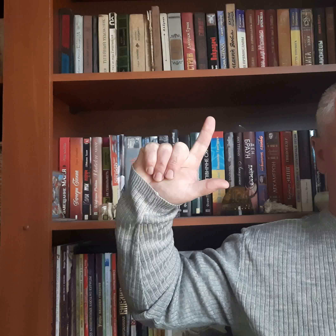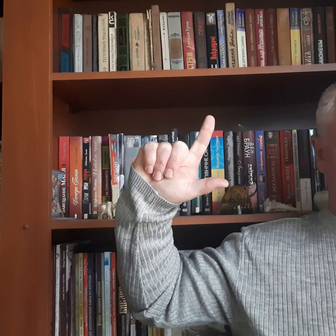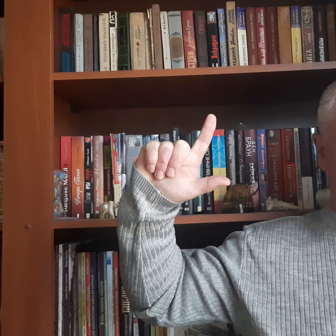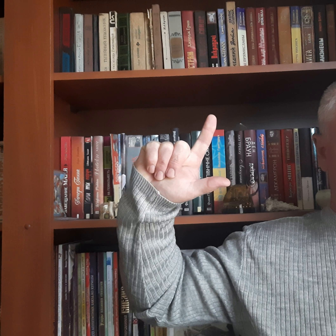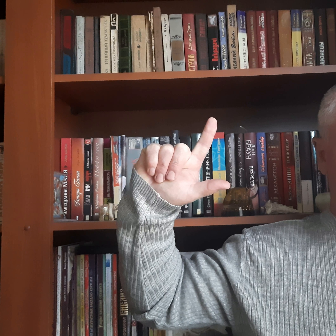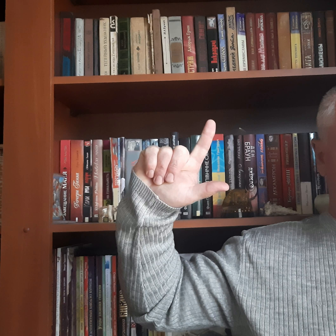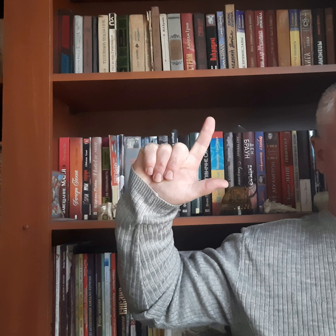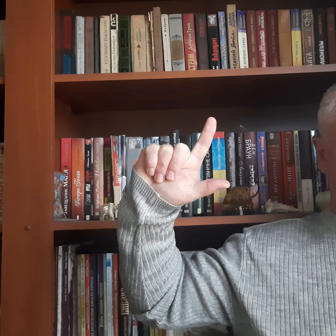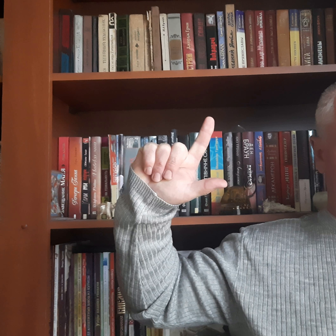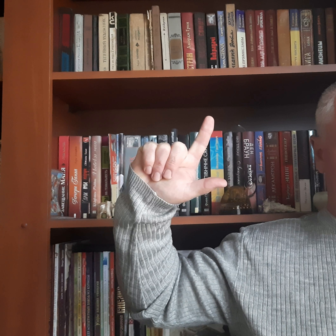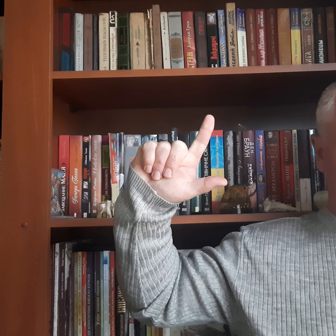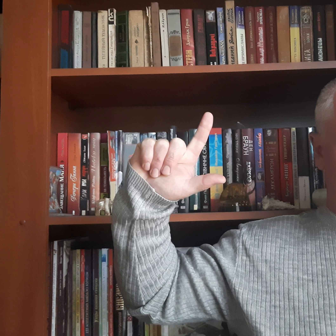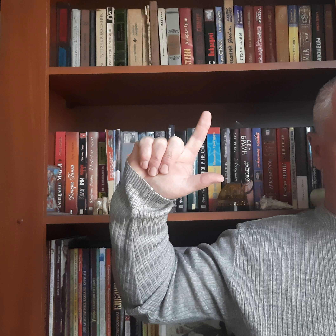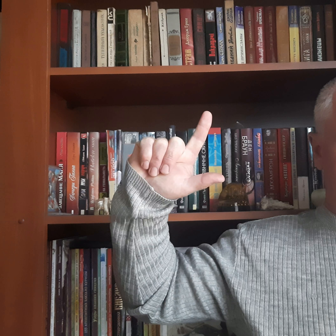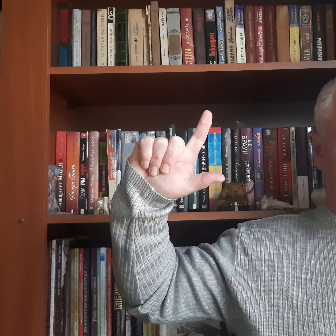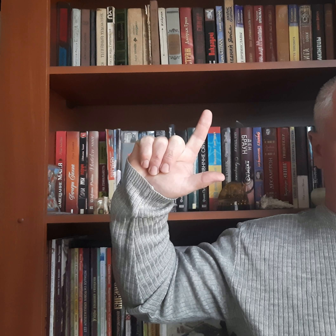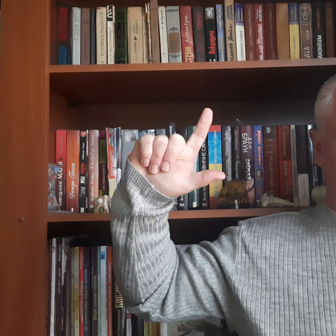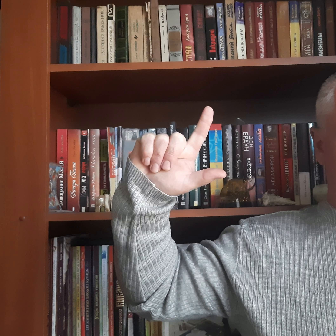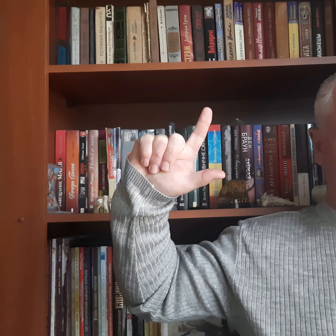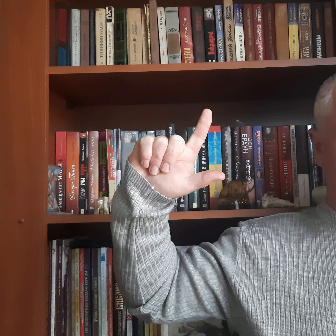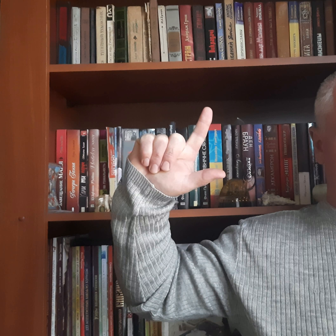Ь